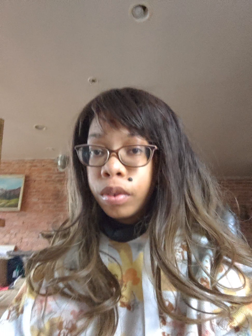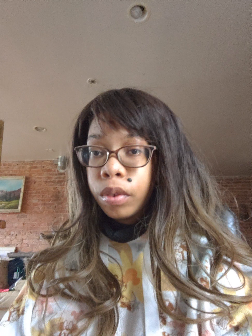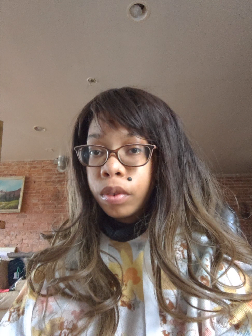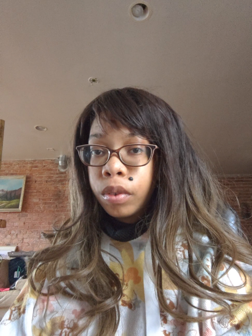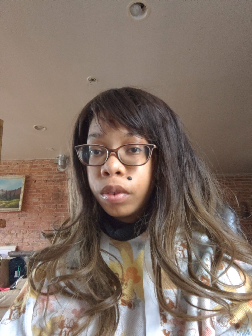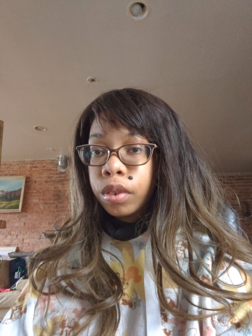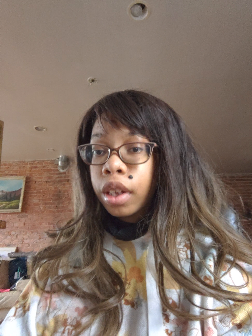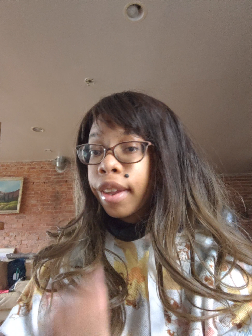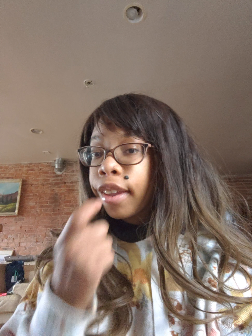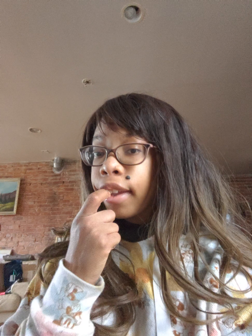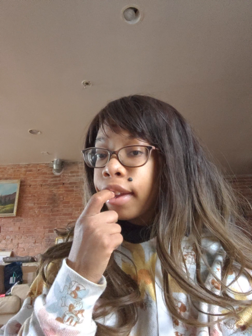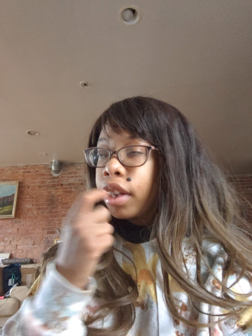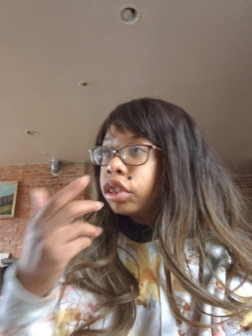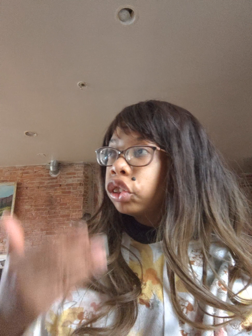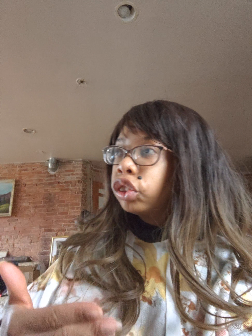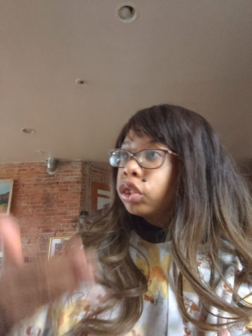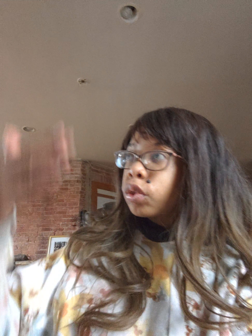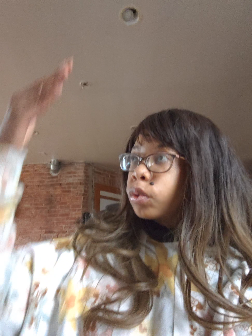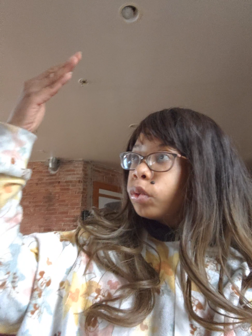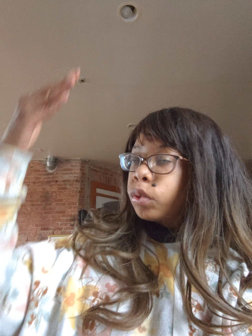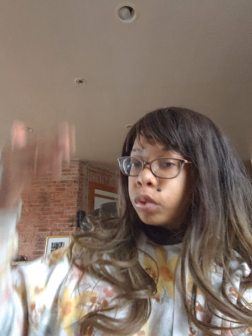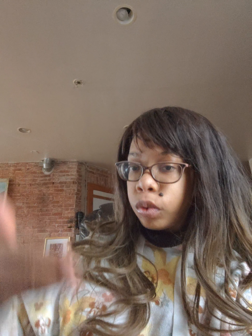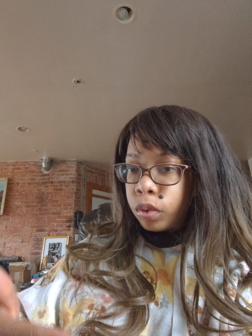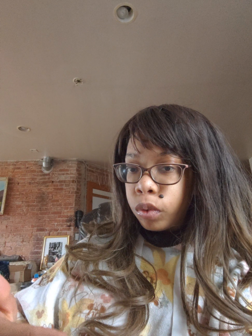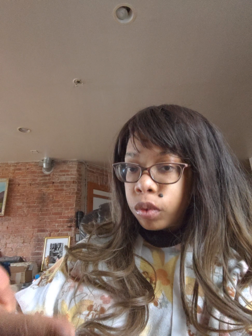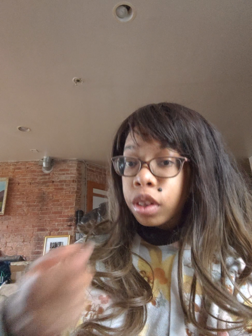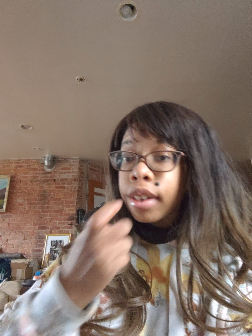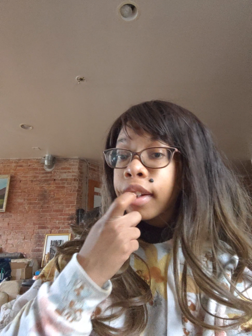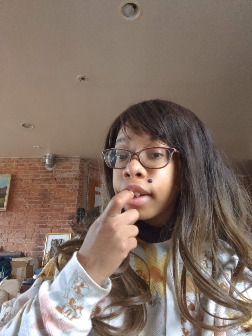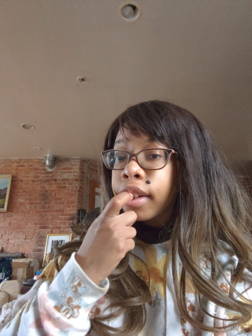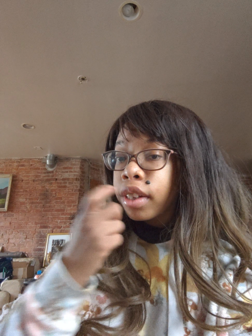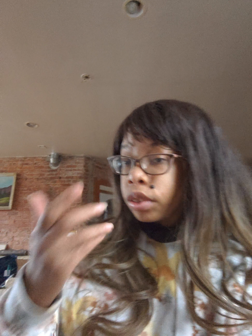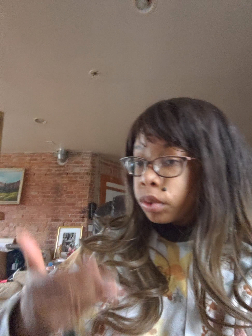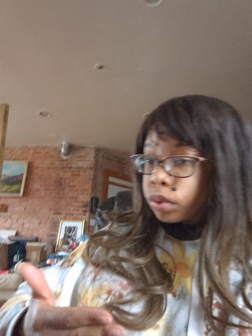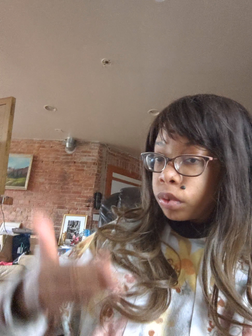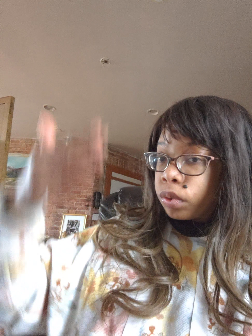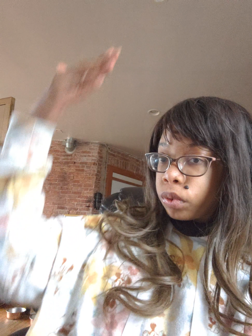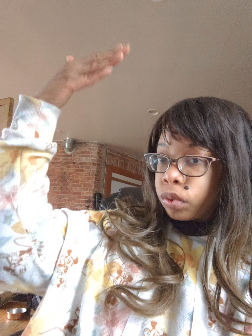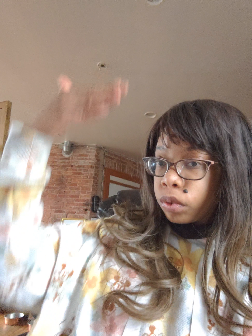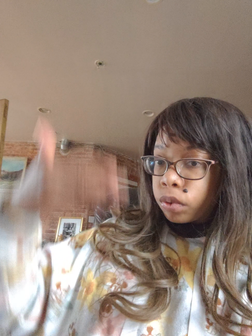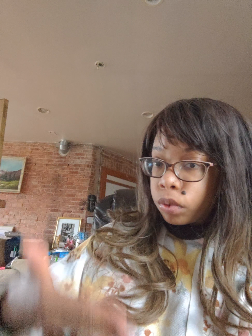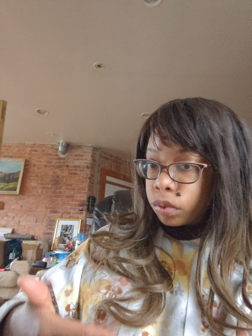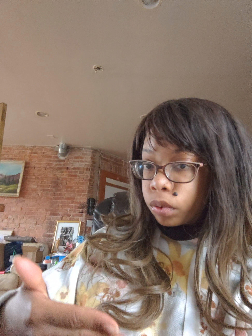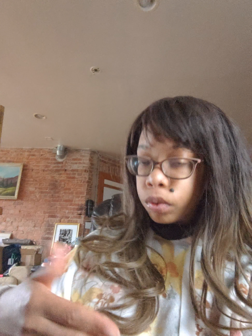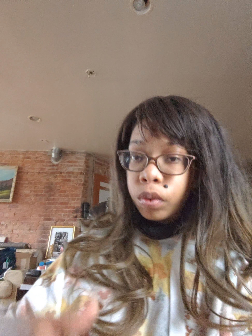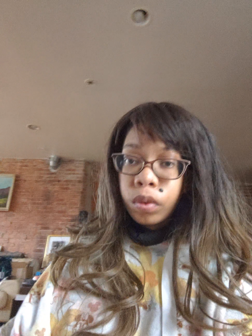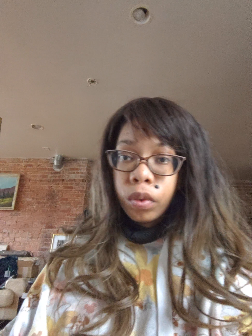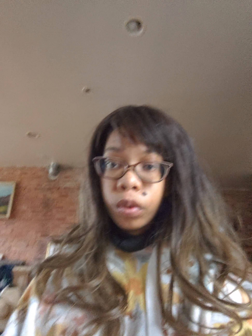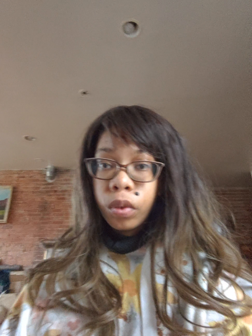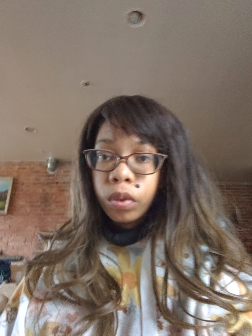window